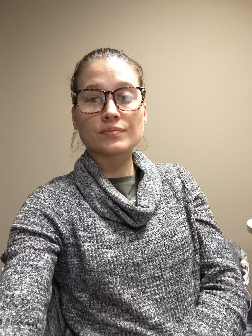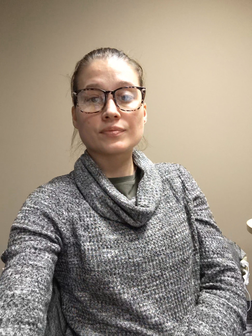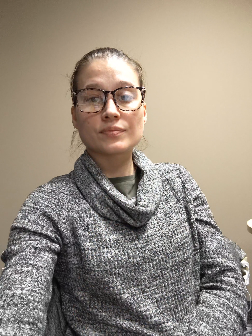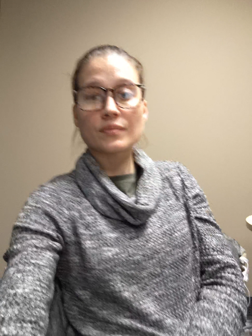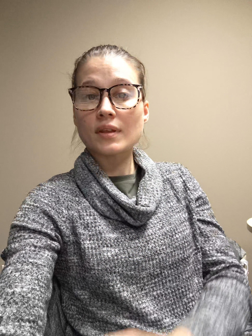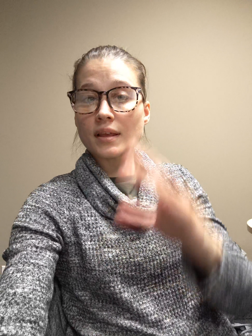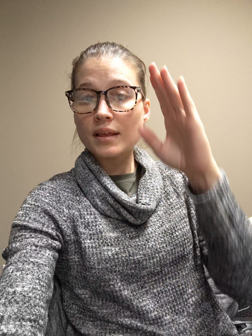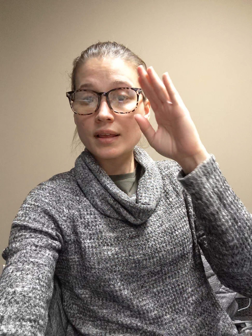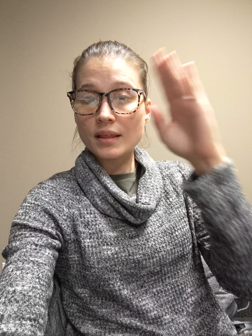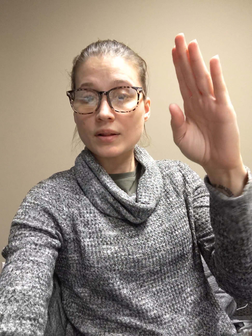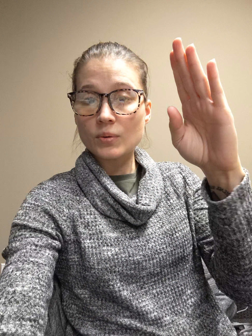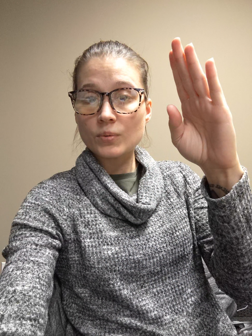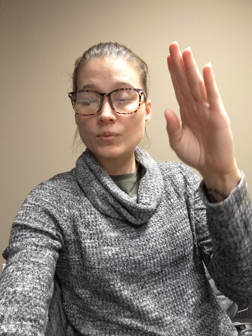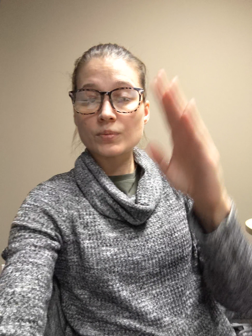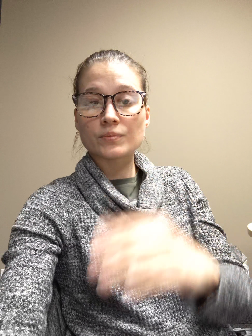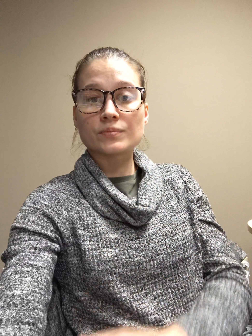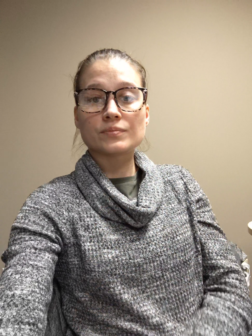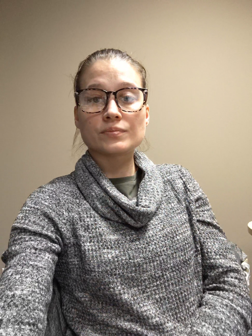hello